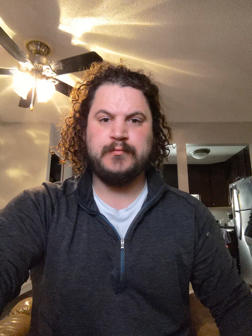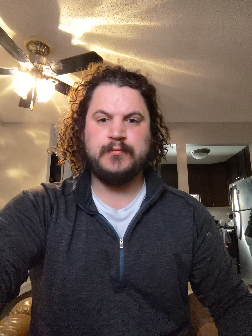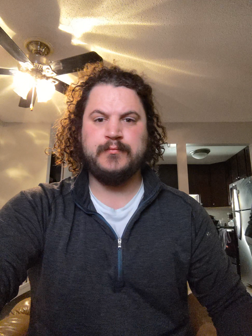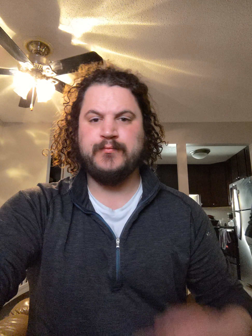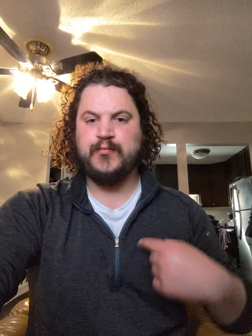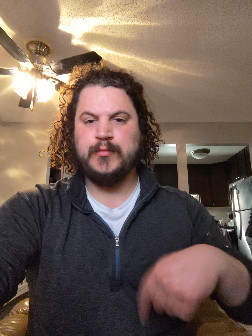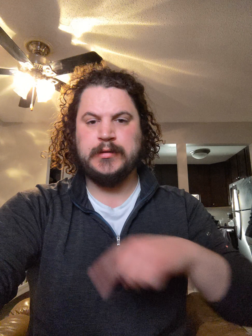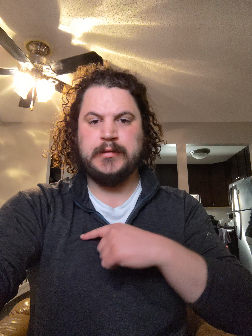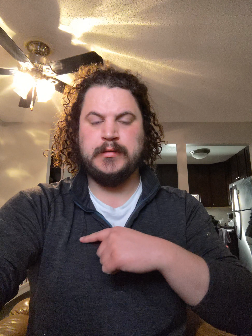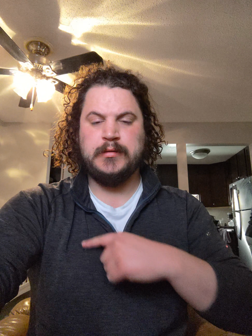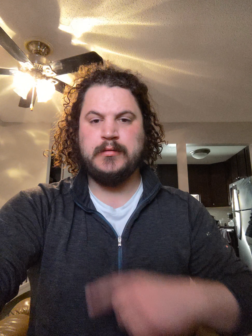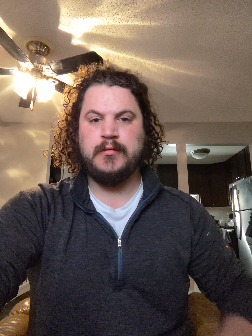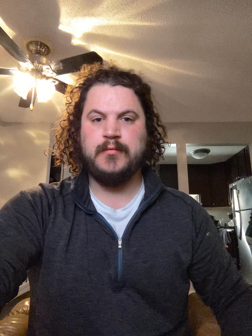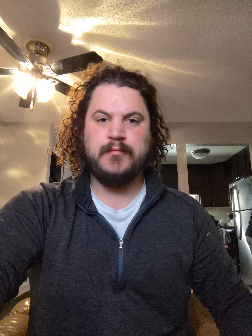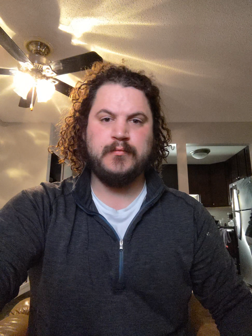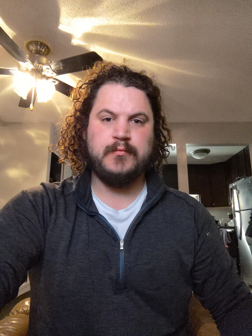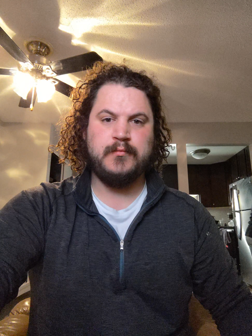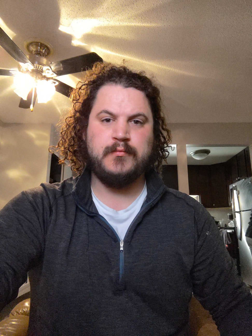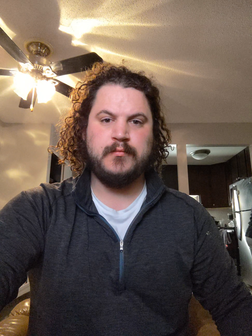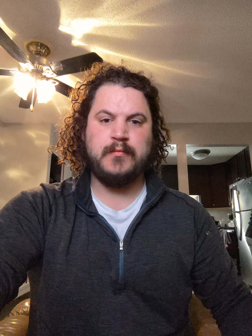we